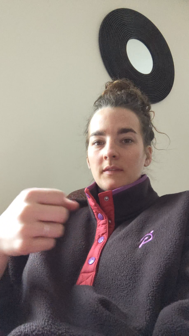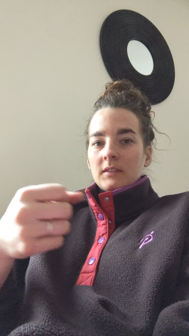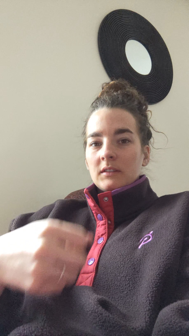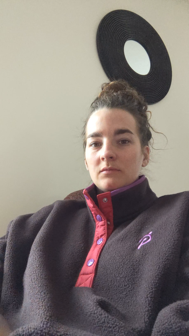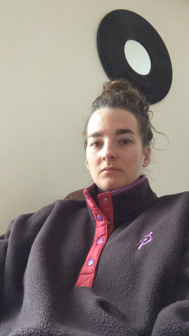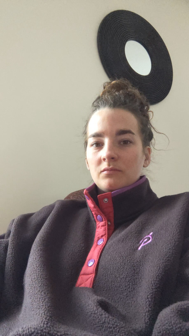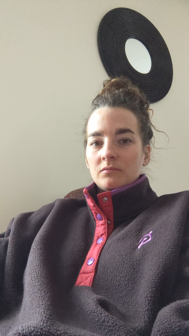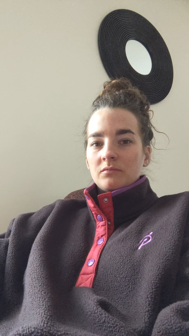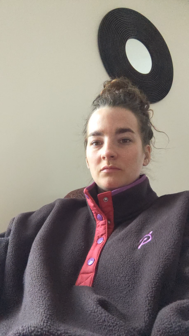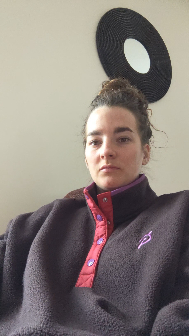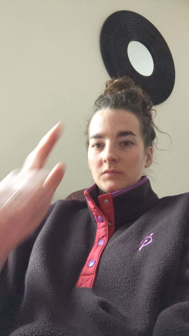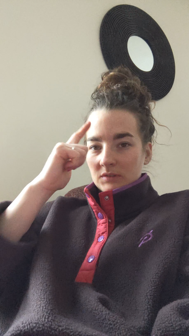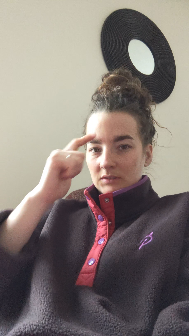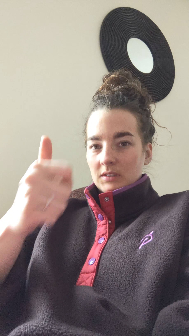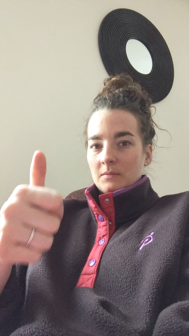dime